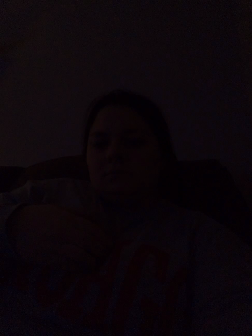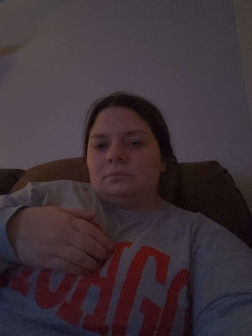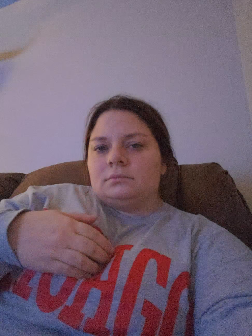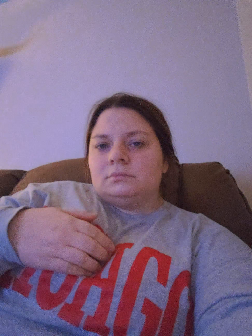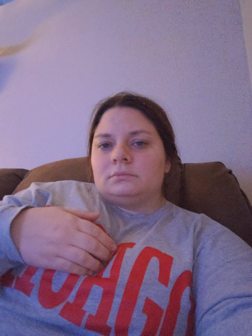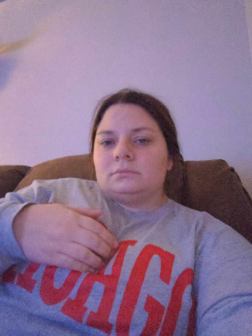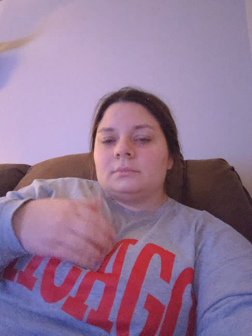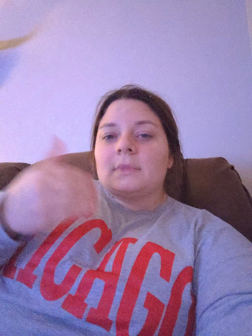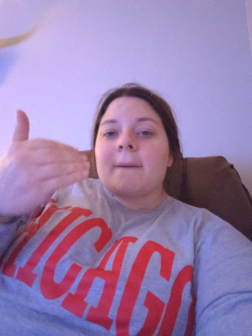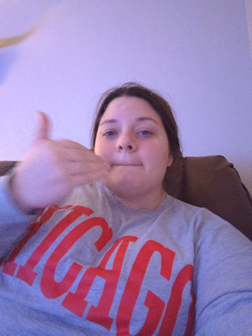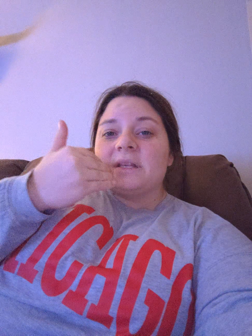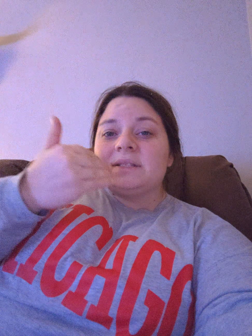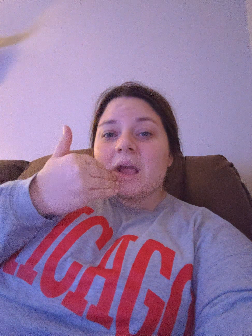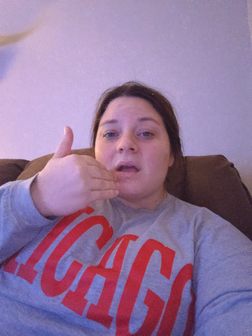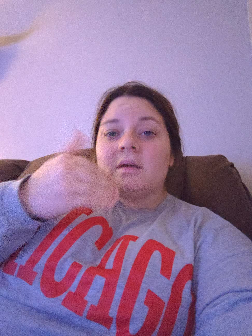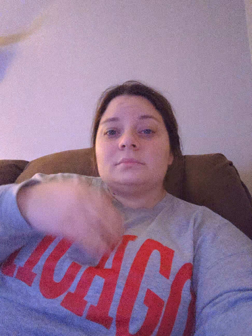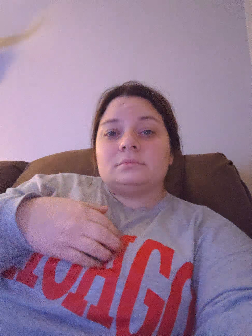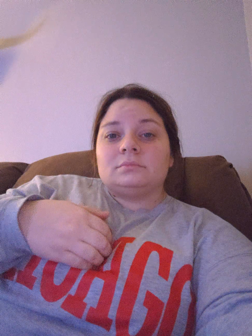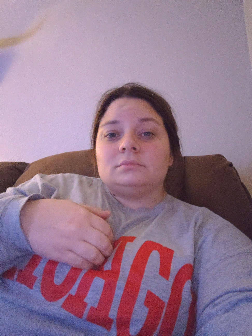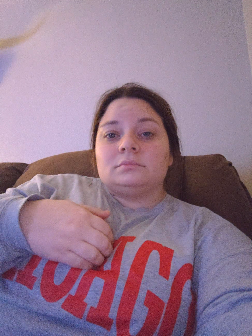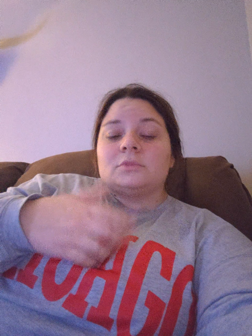pizza